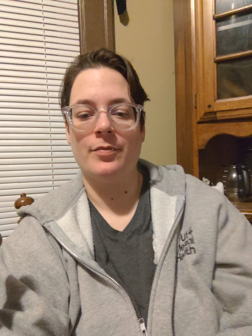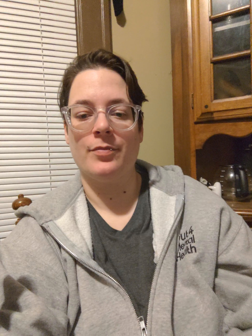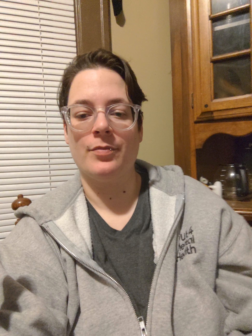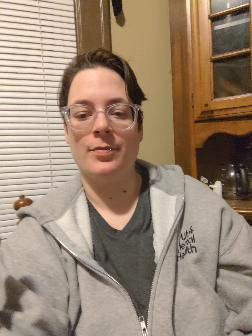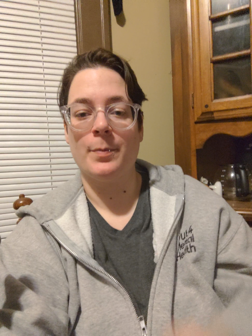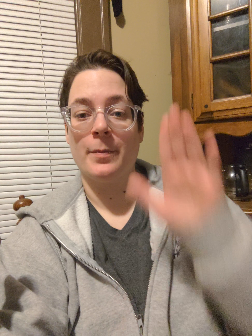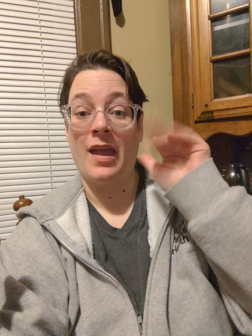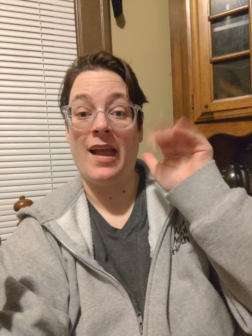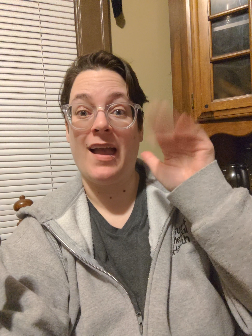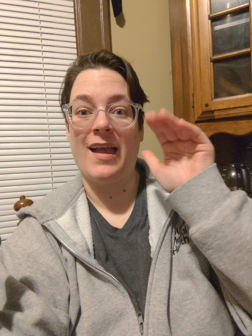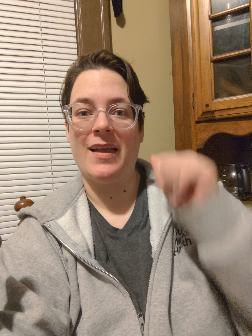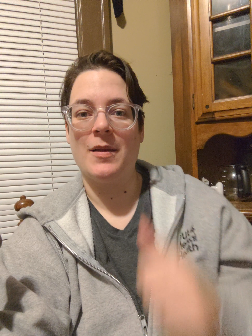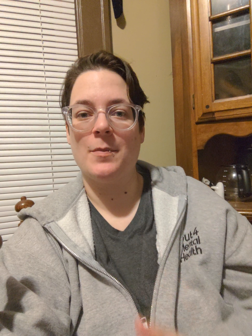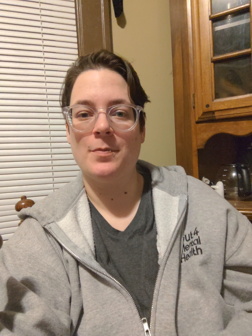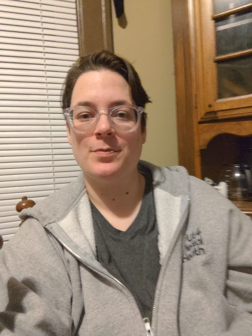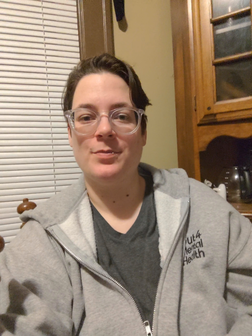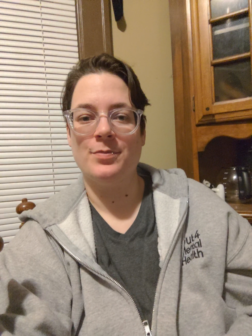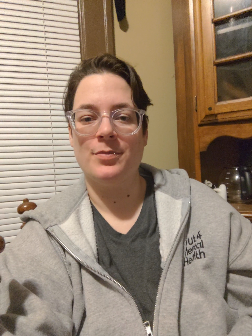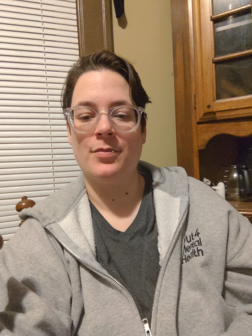bye